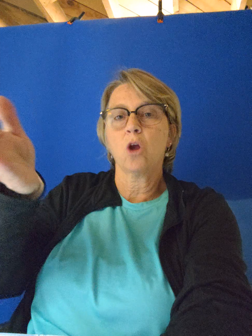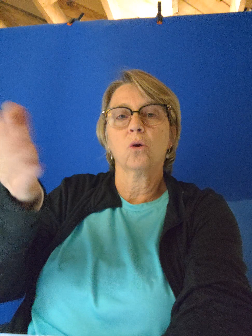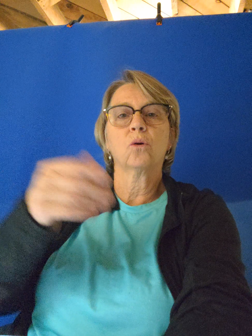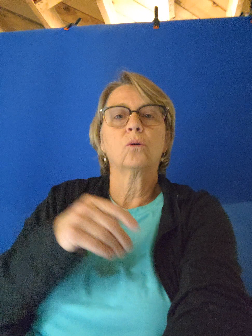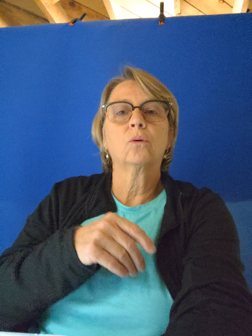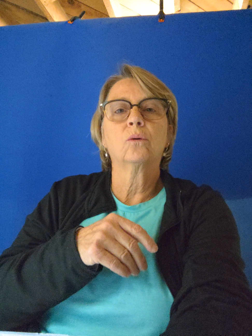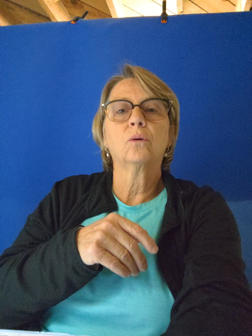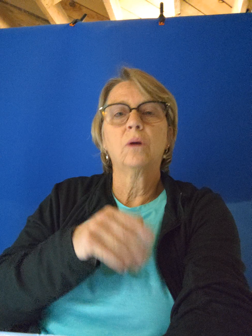there